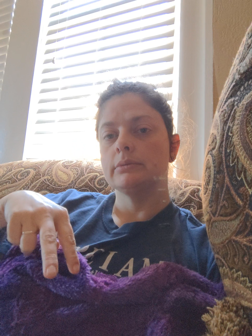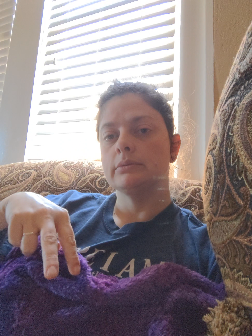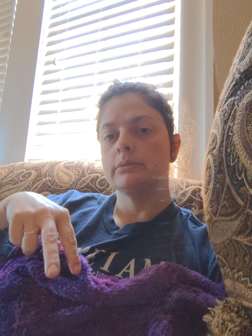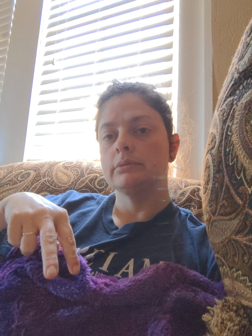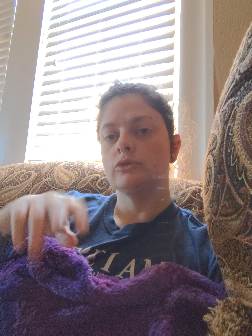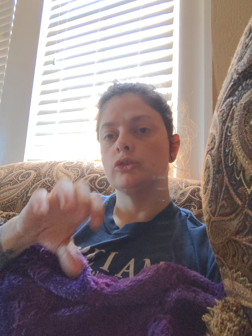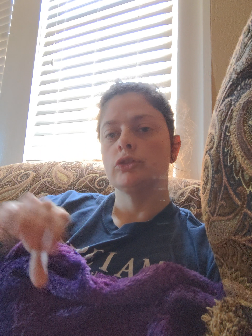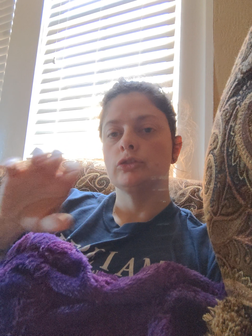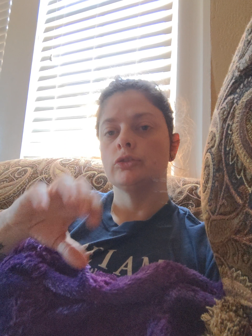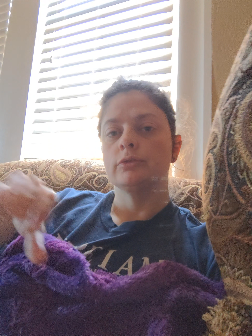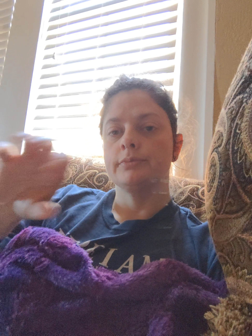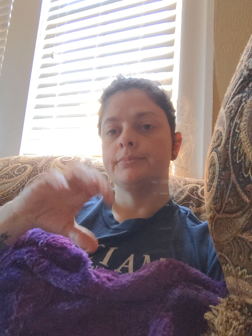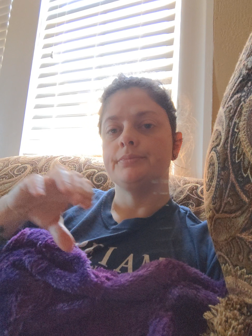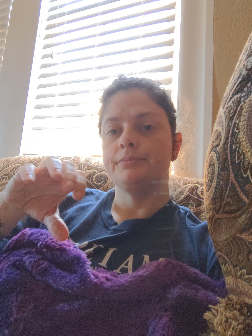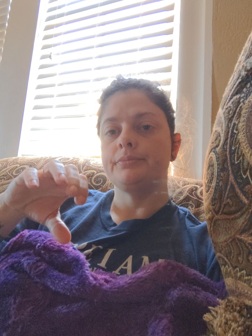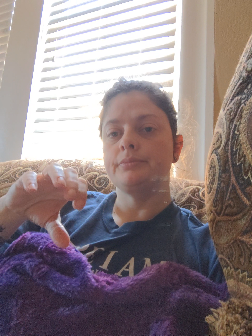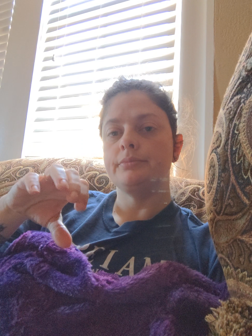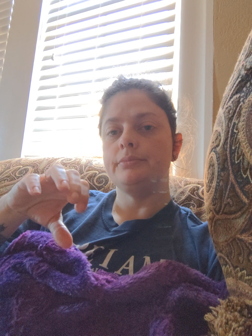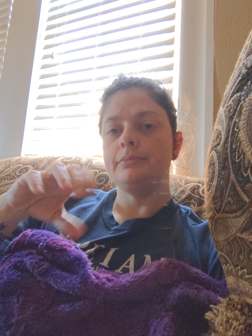chocolate